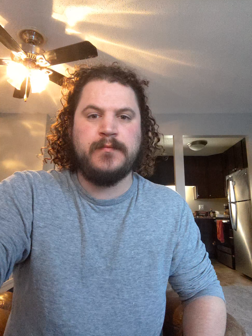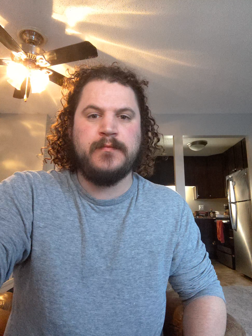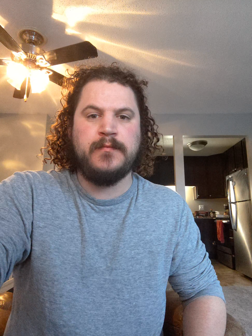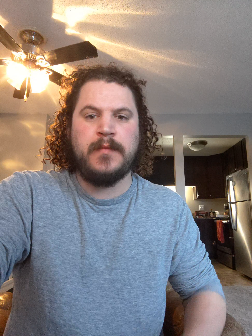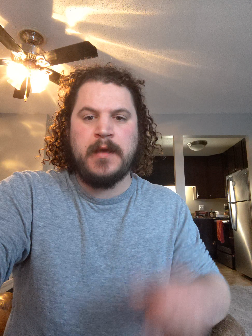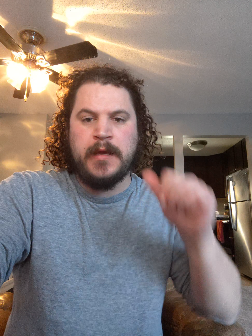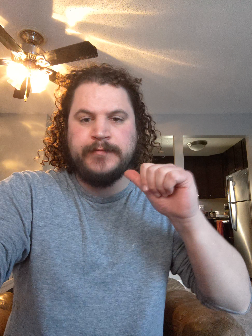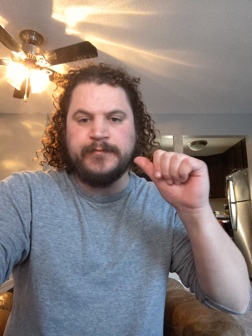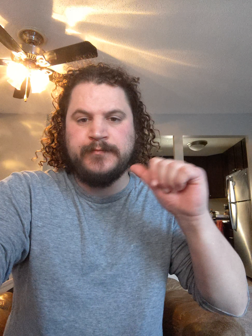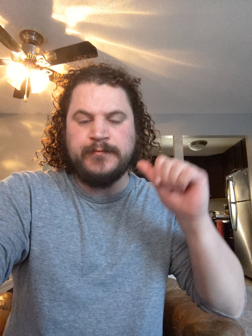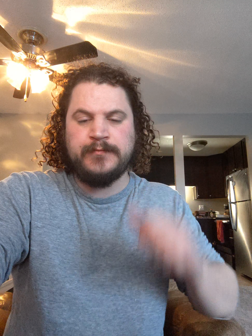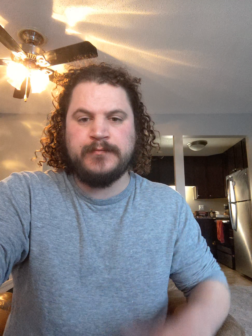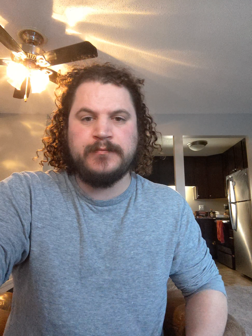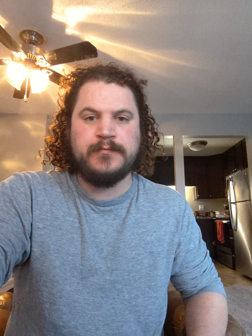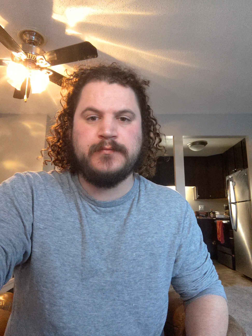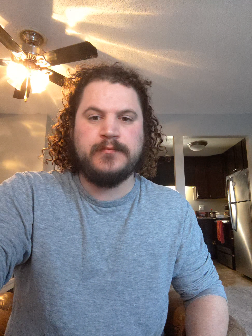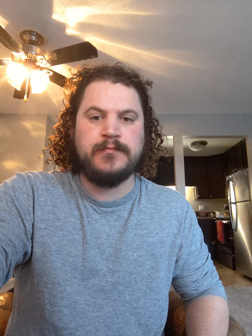aunt